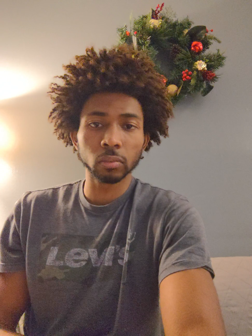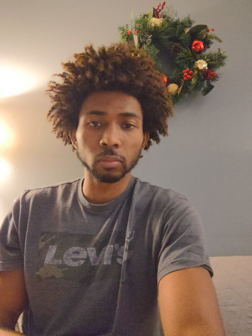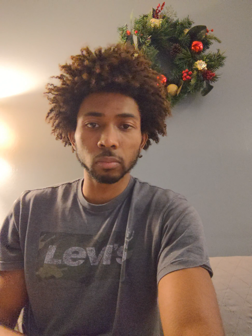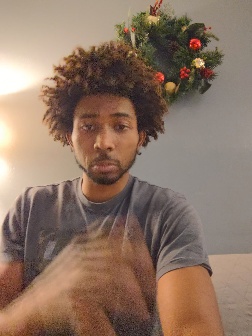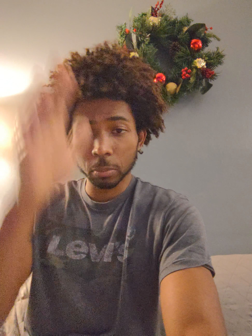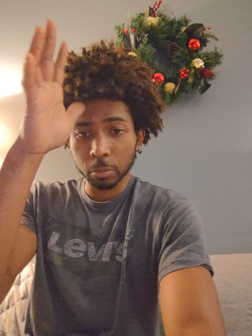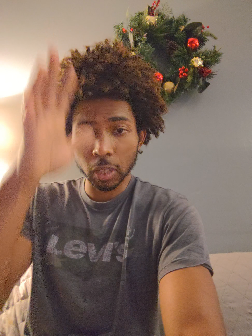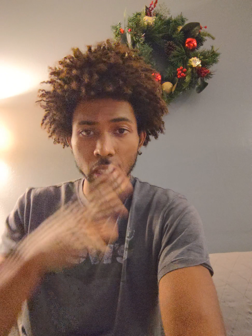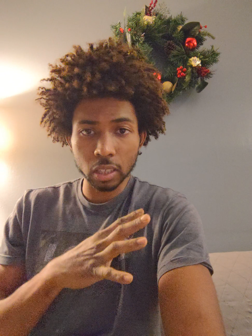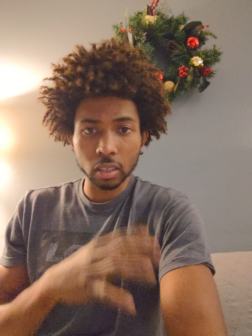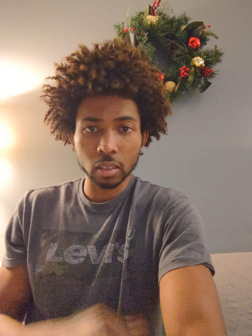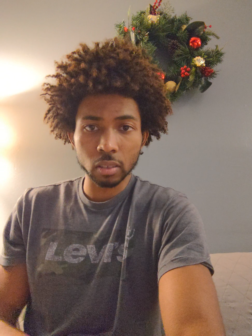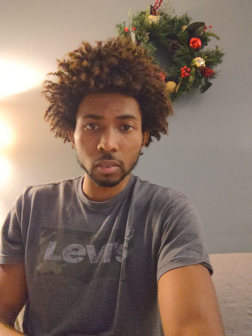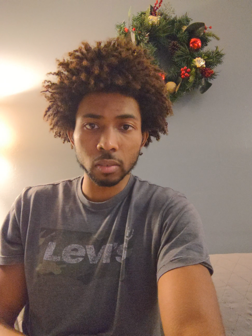man